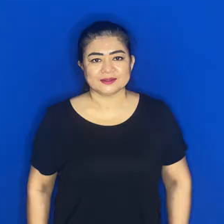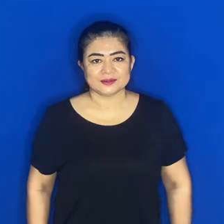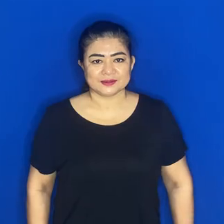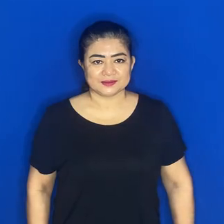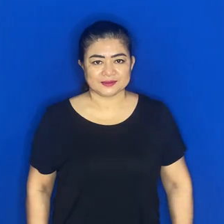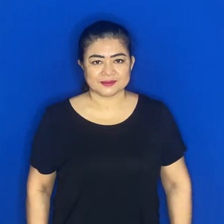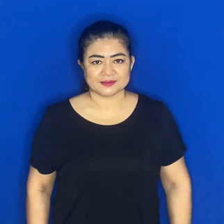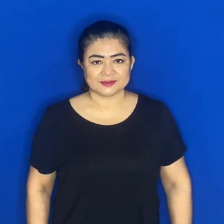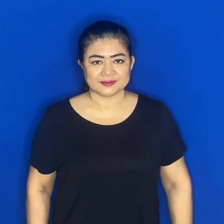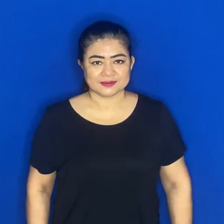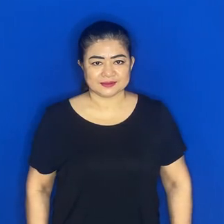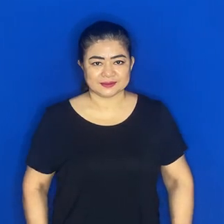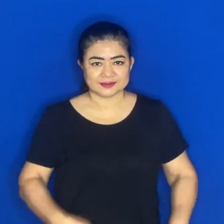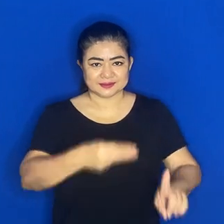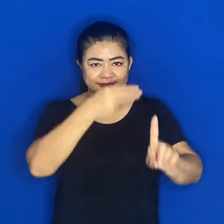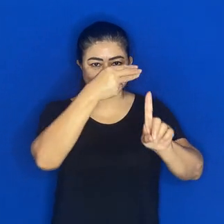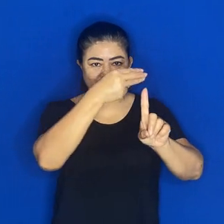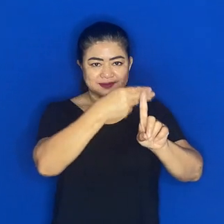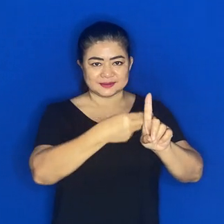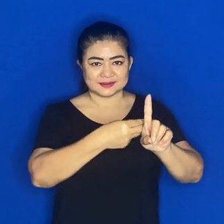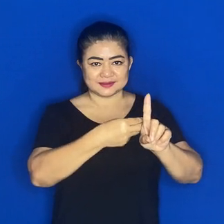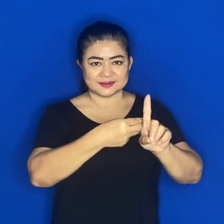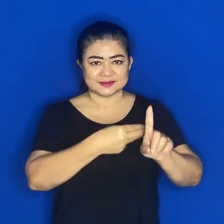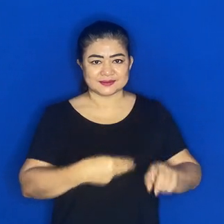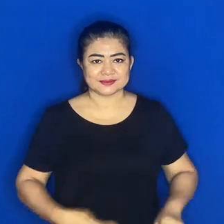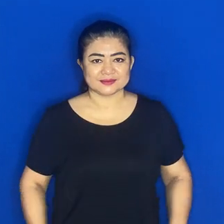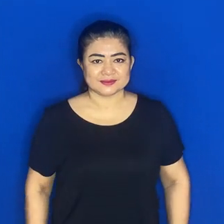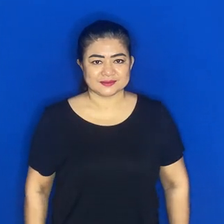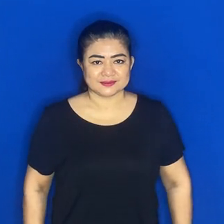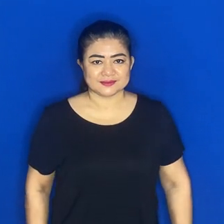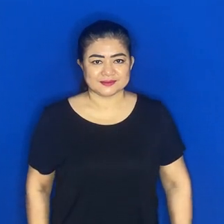march